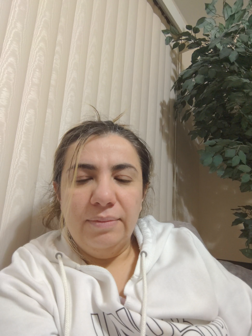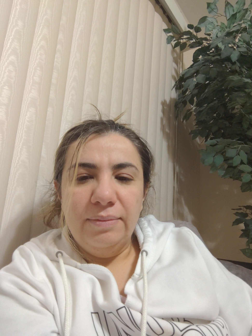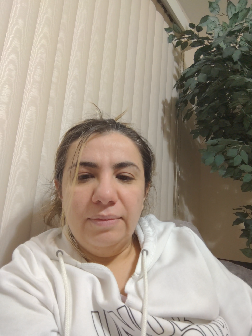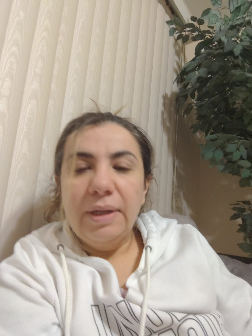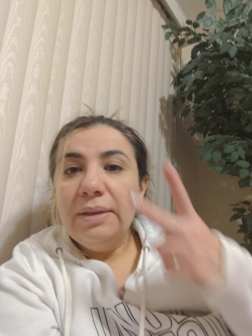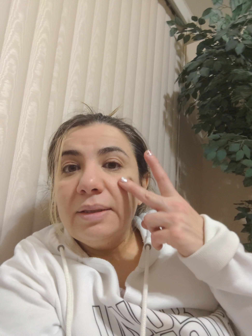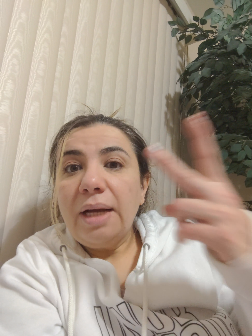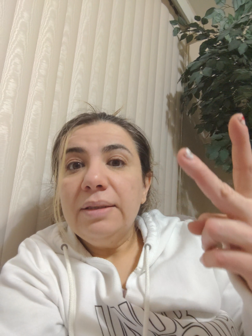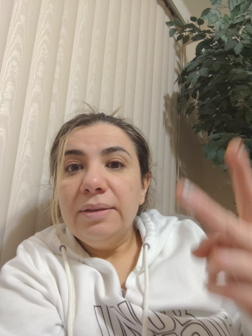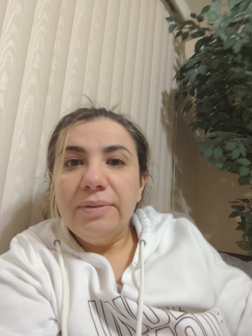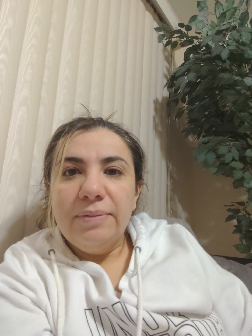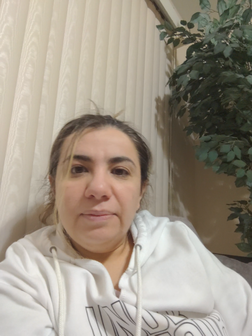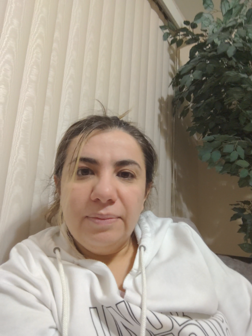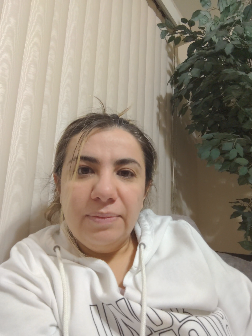see